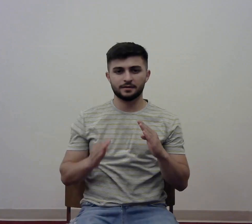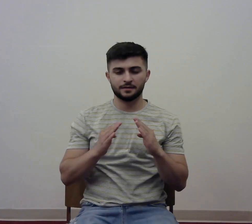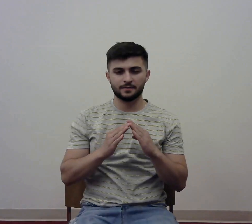ev